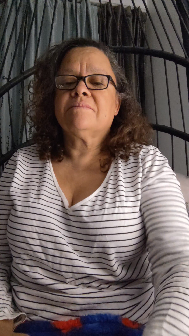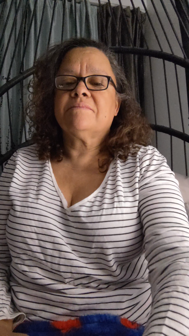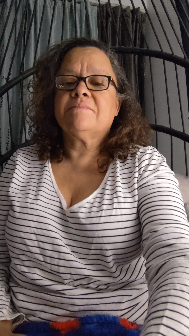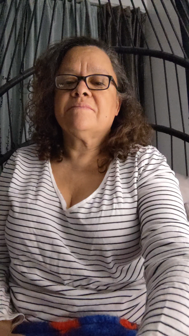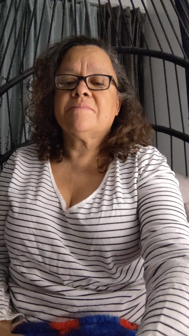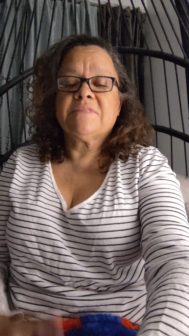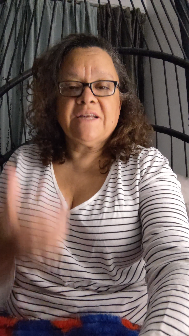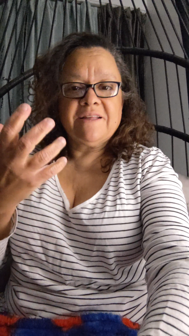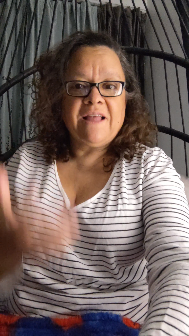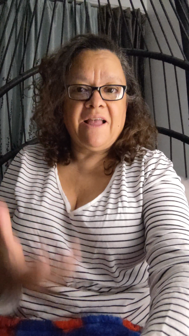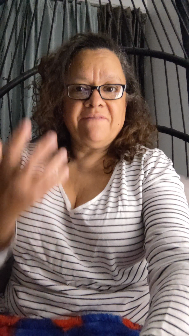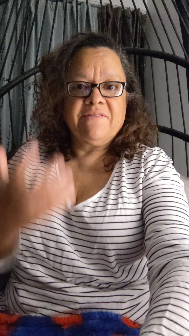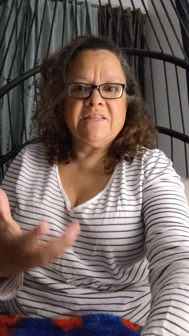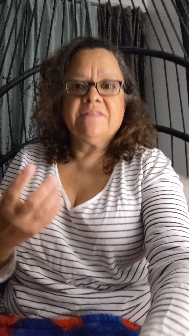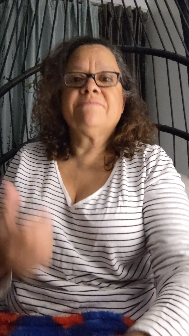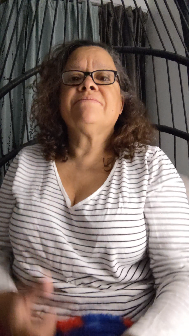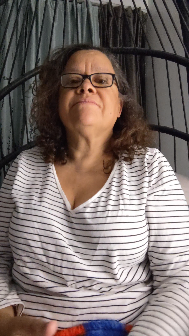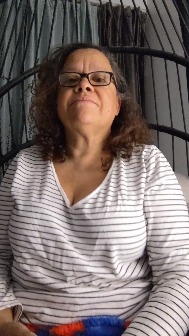heavy